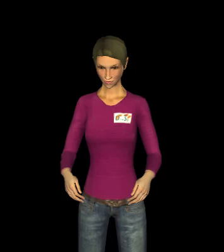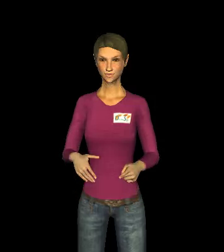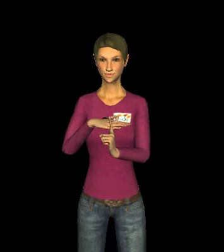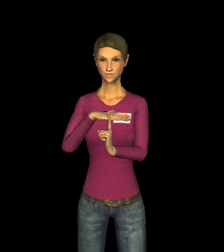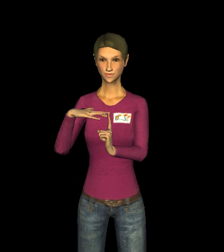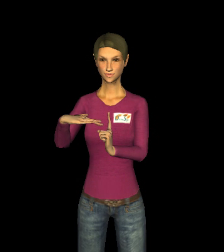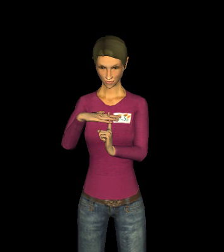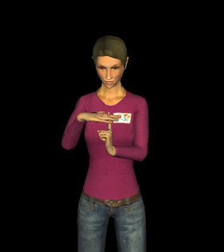مجتمع